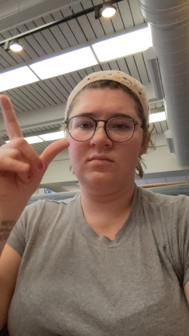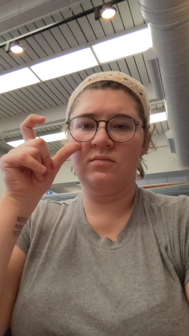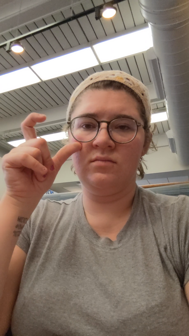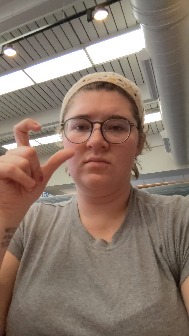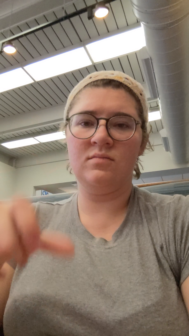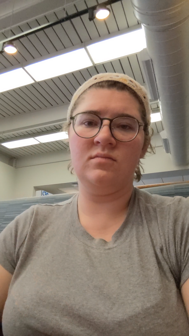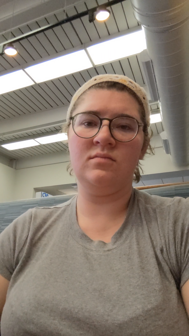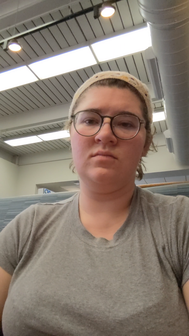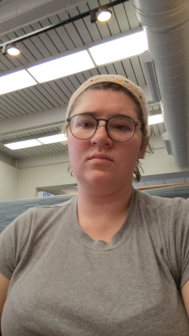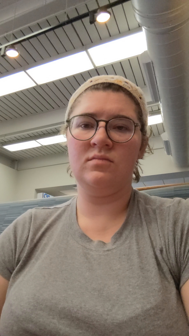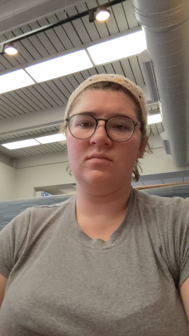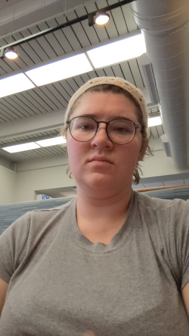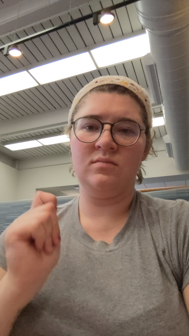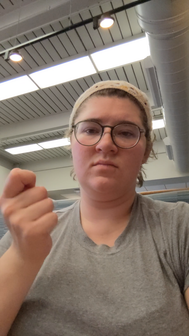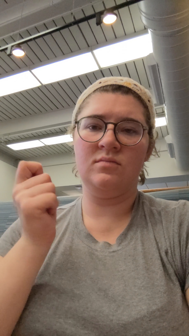bat